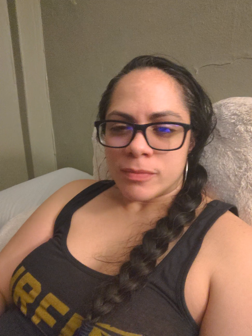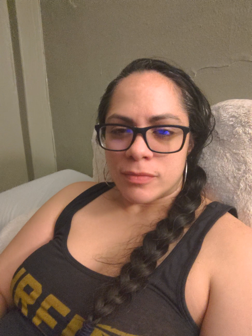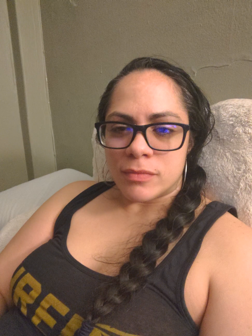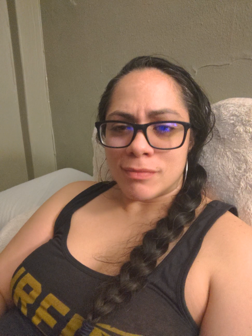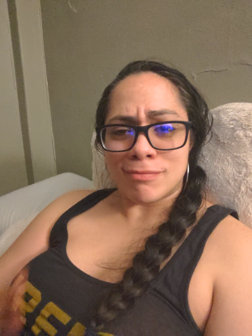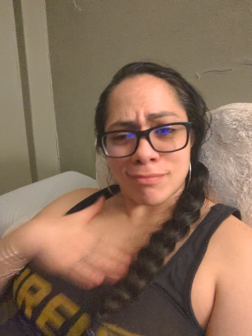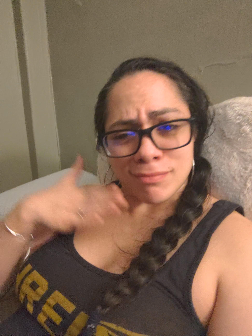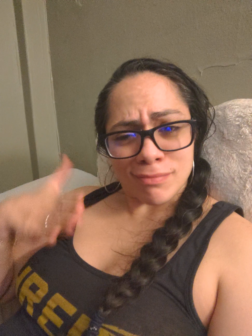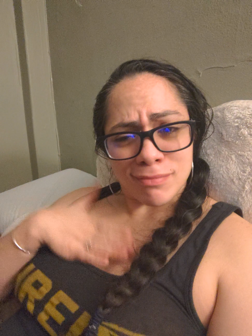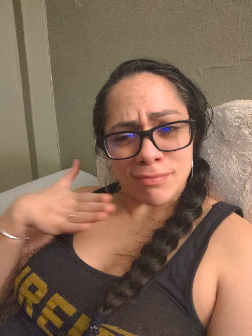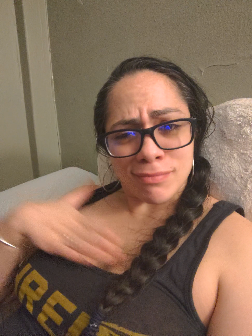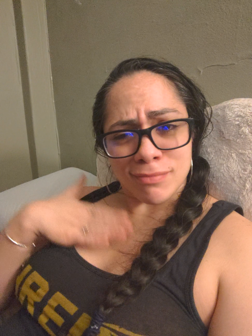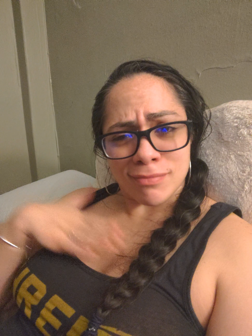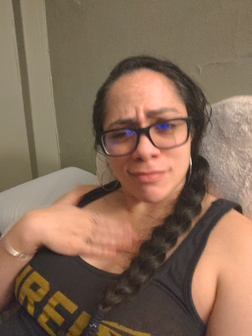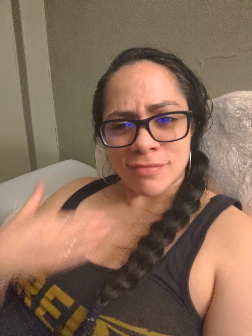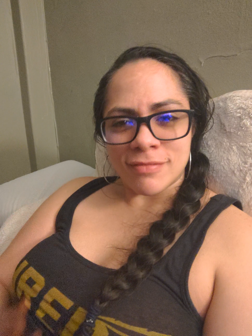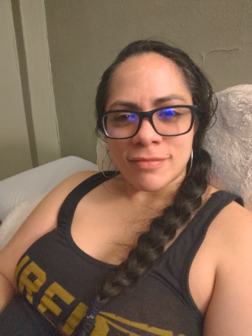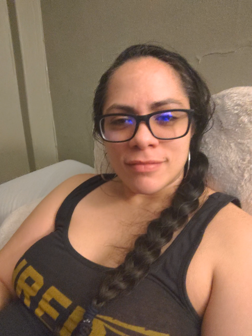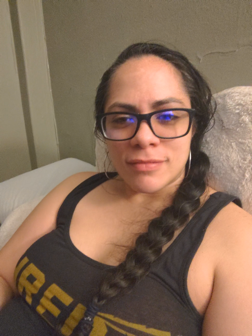happy